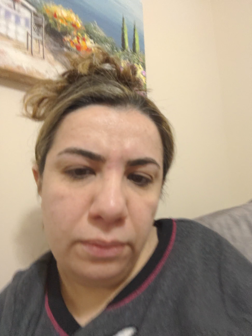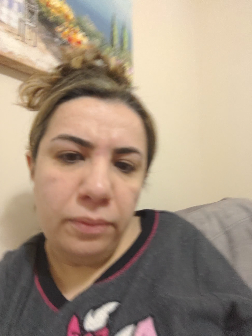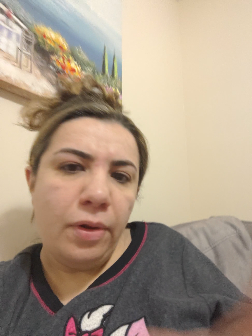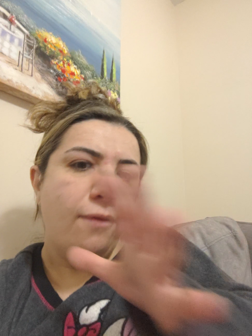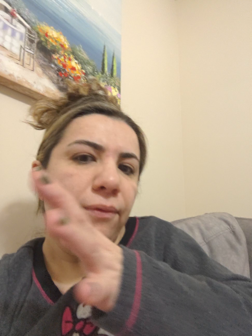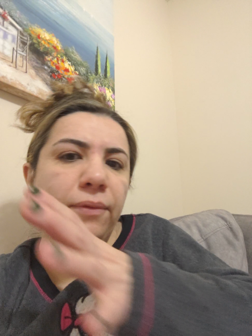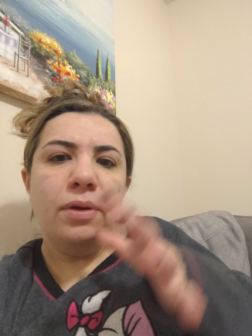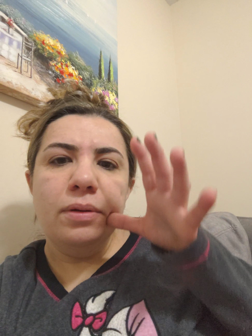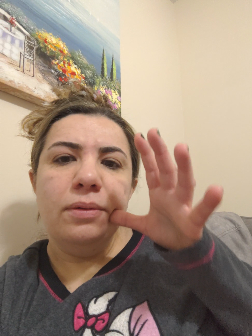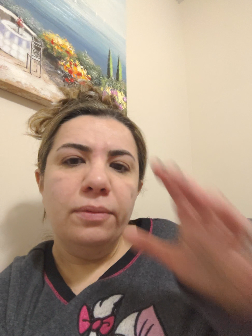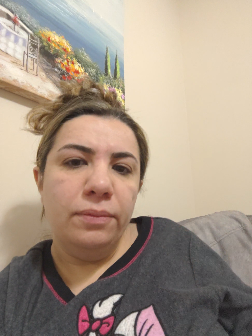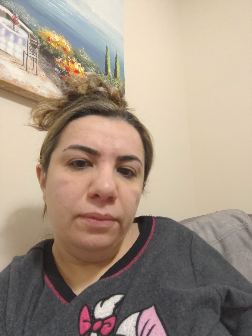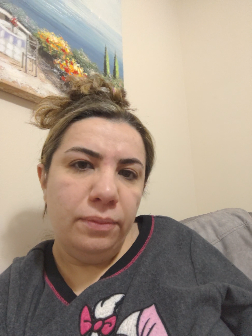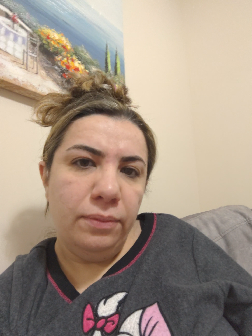farm